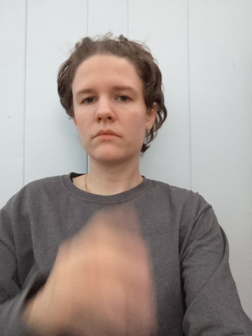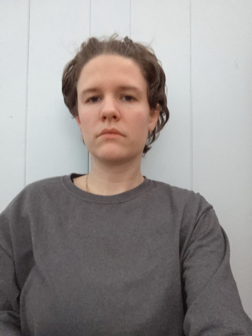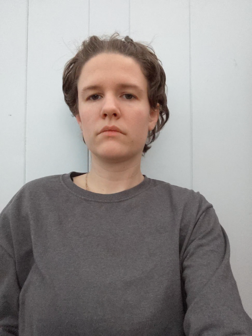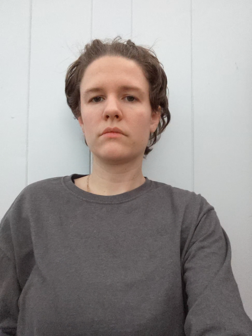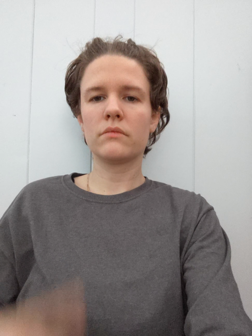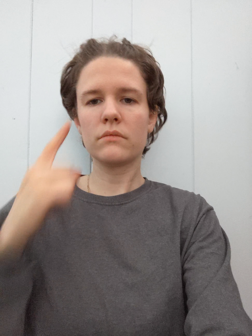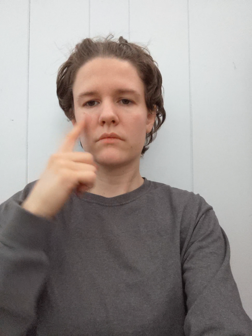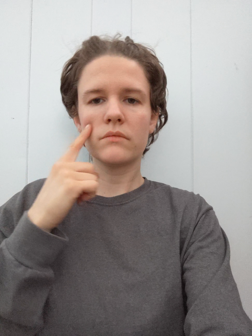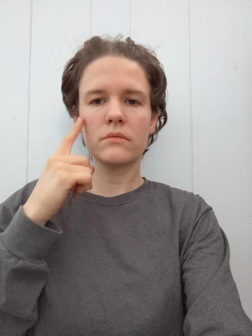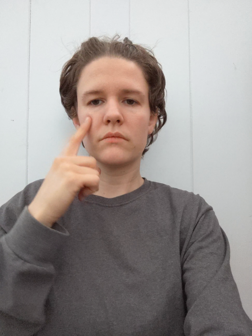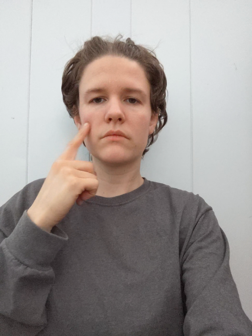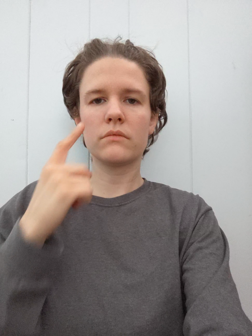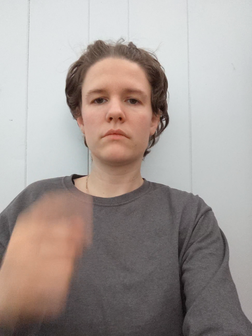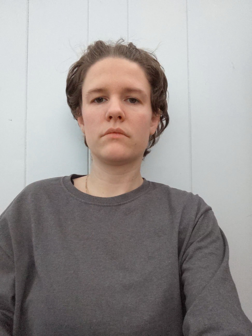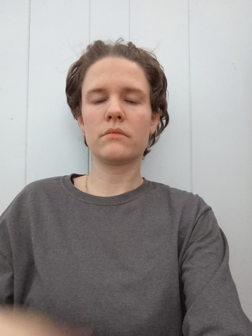cheek